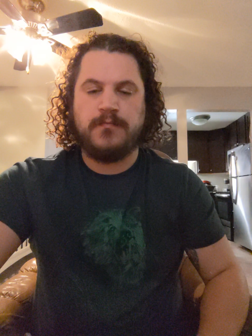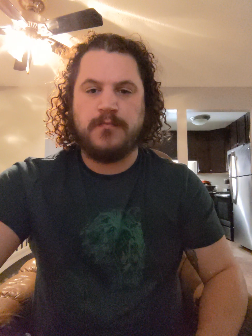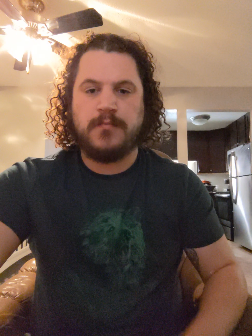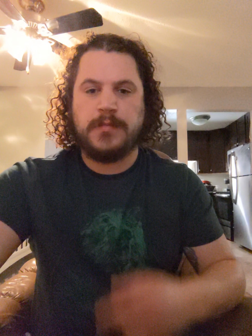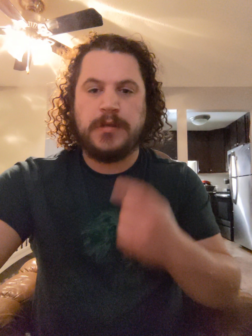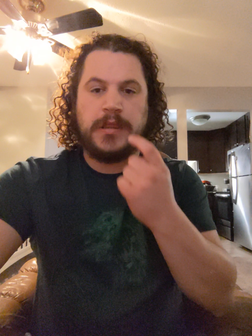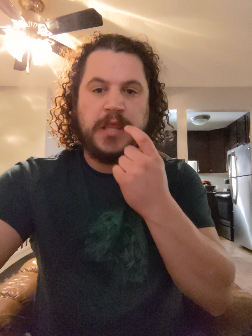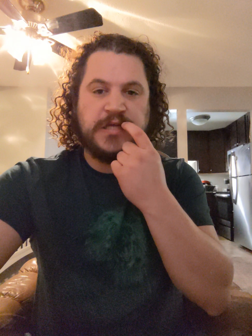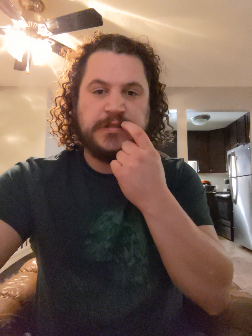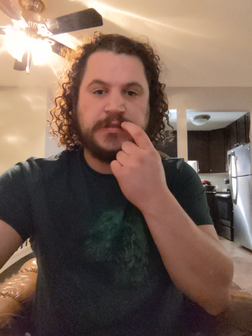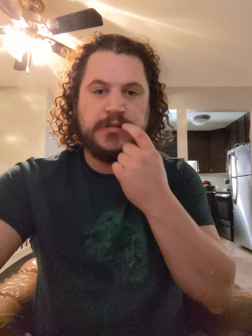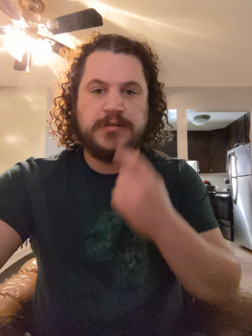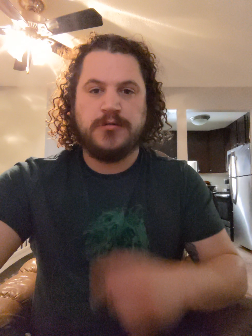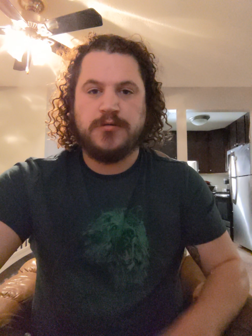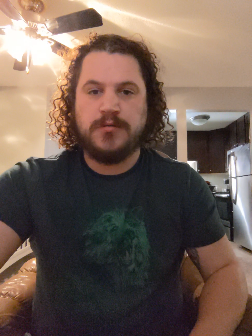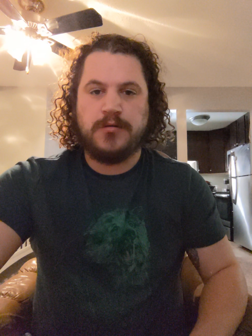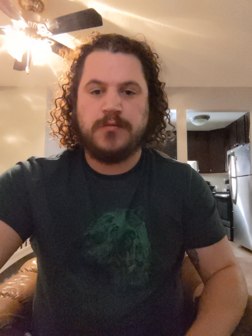window